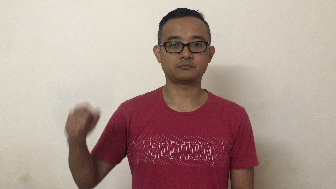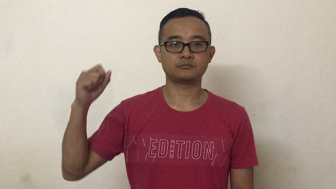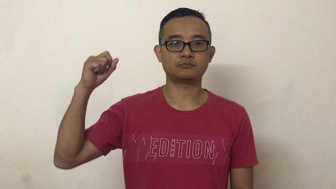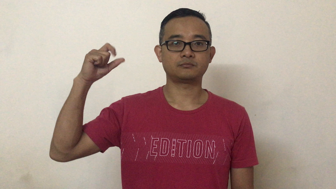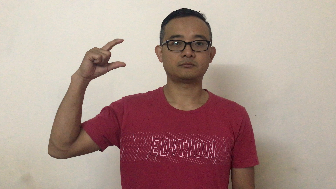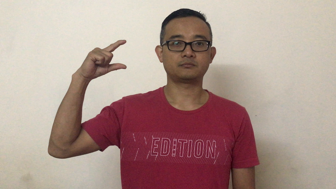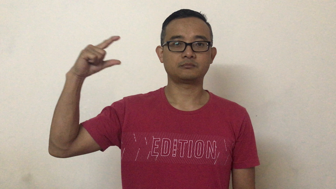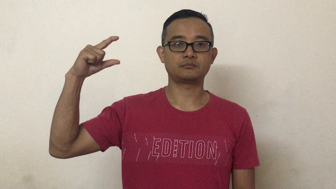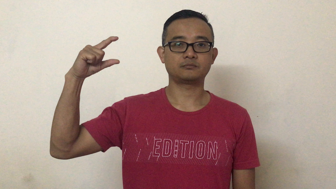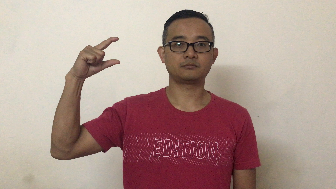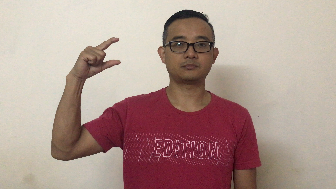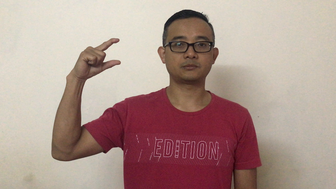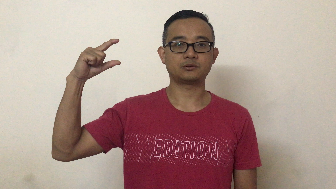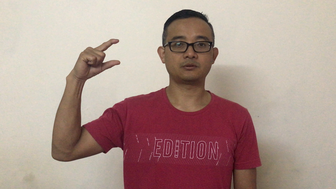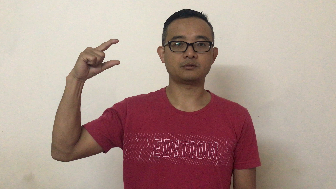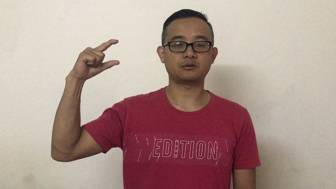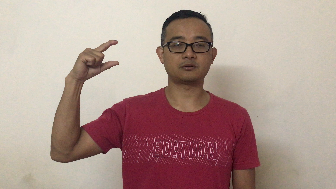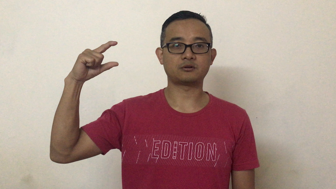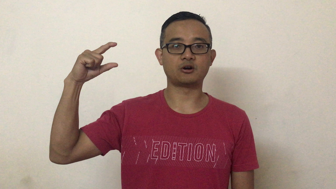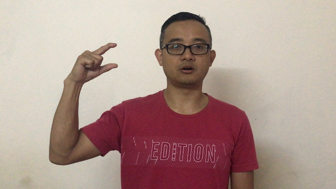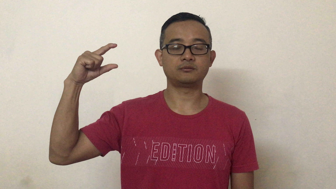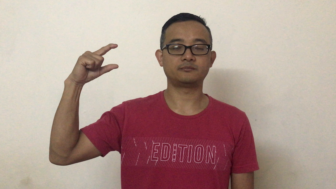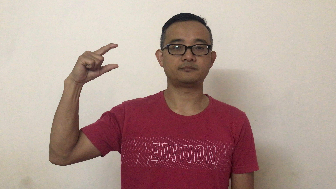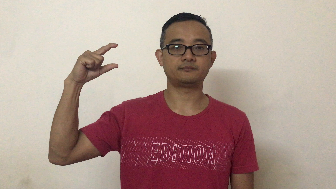ख